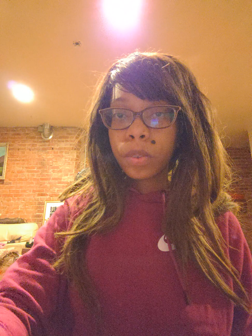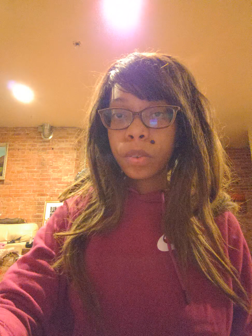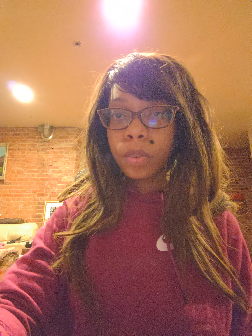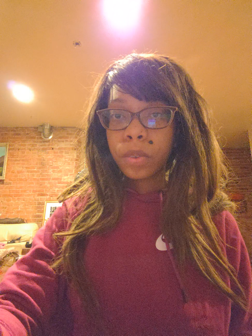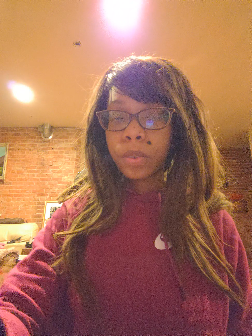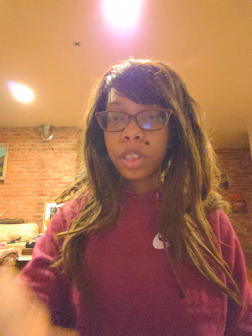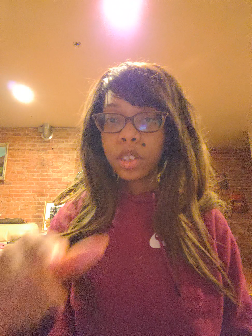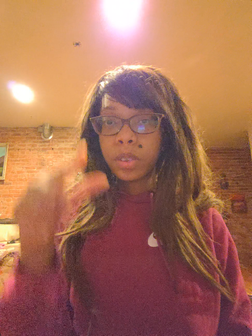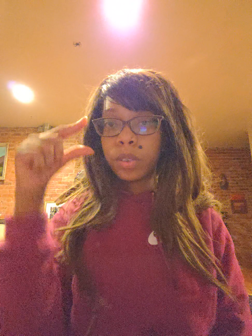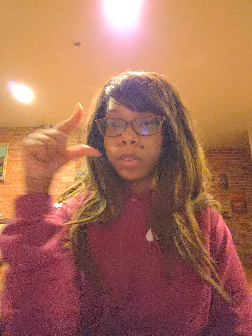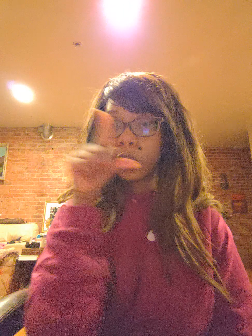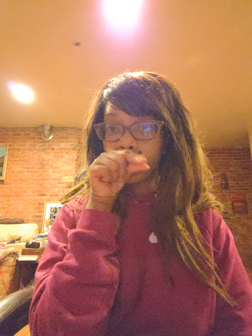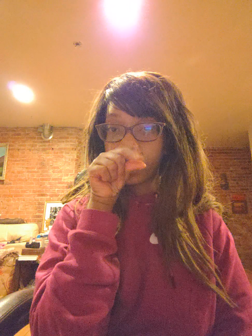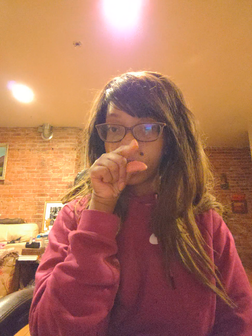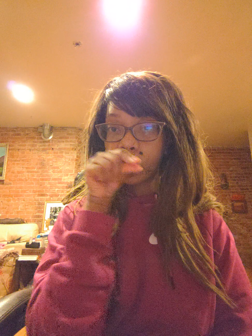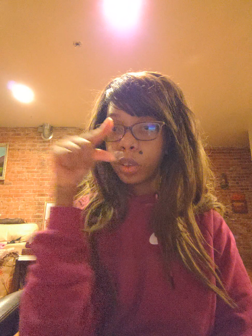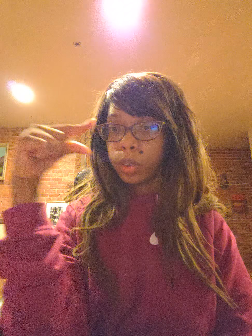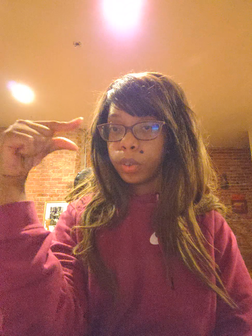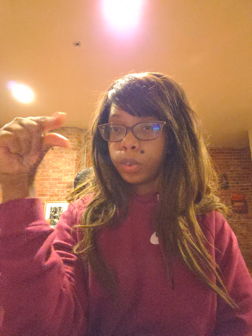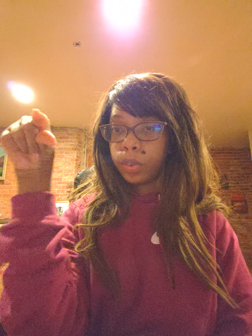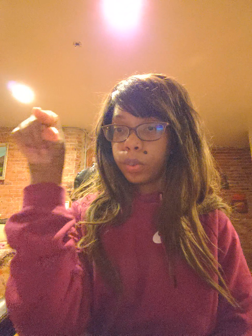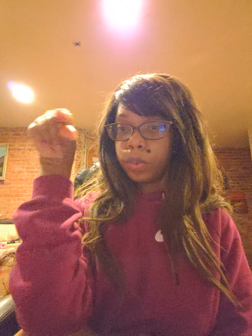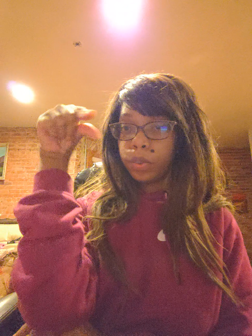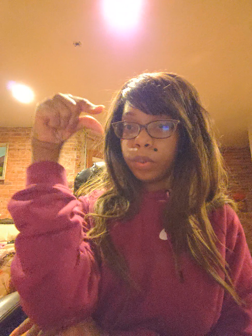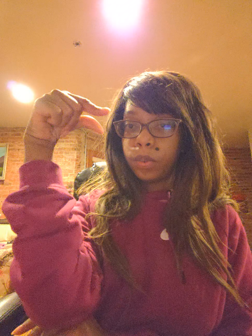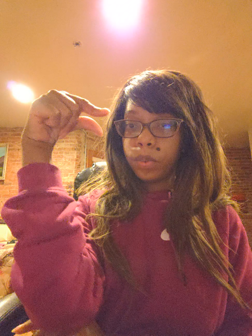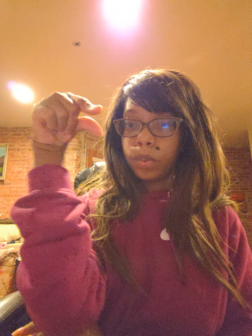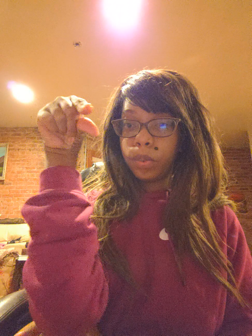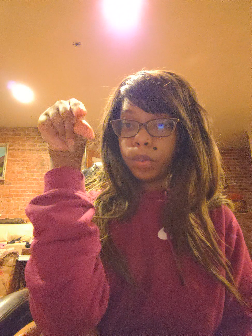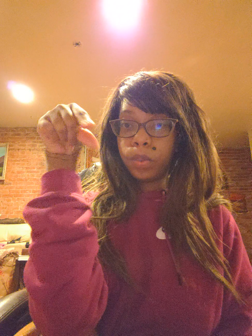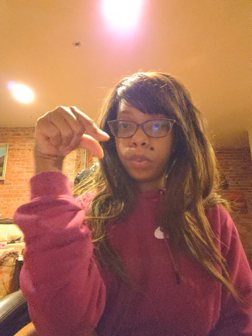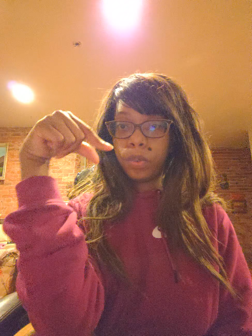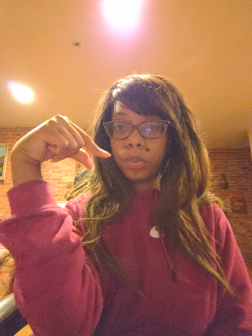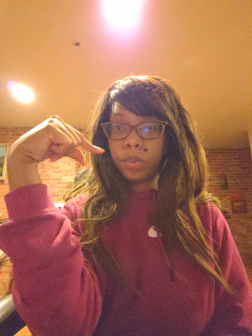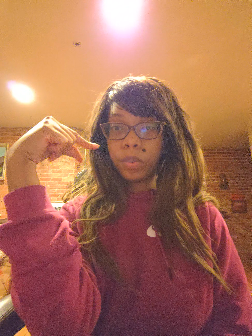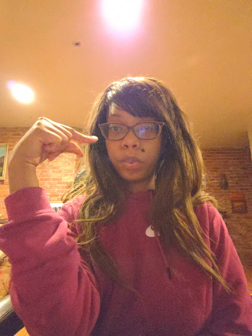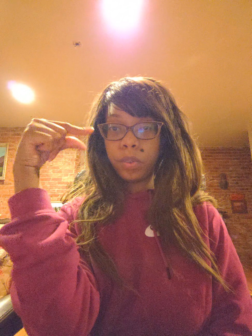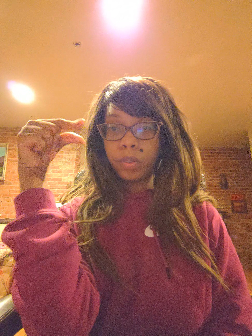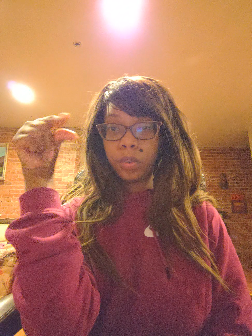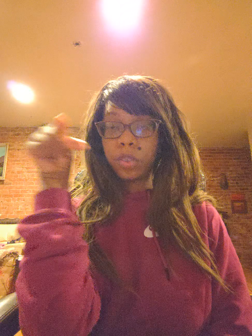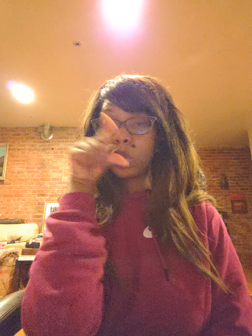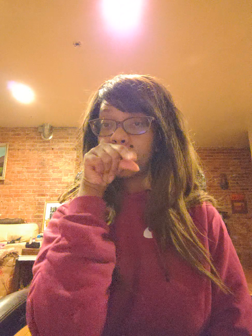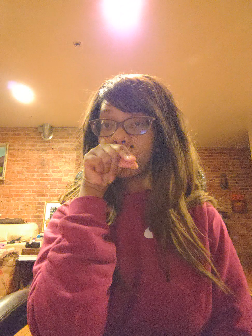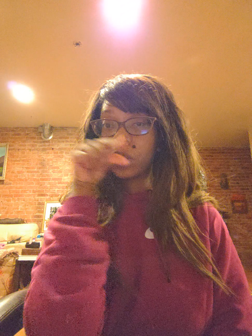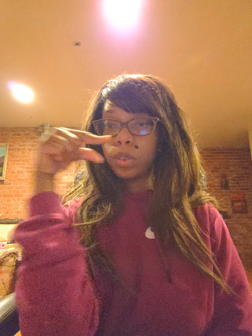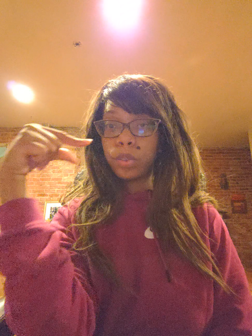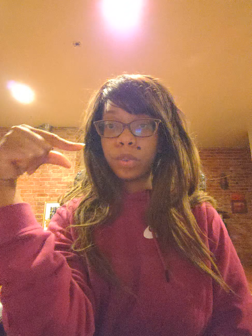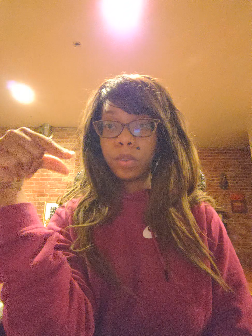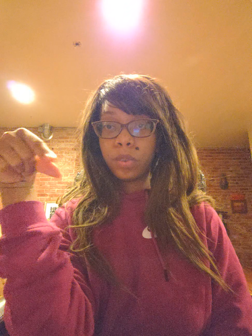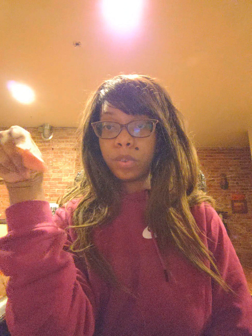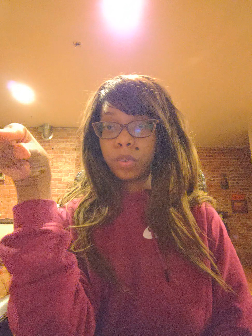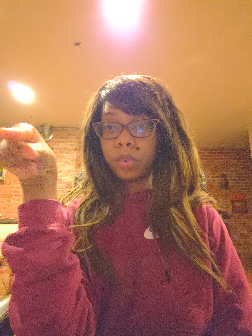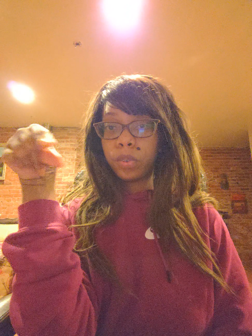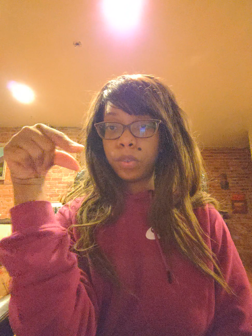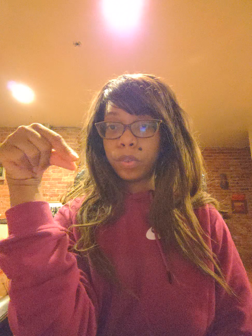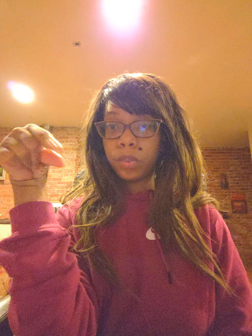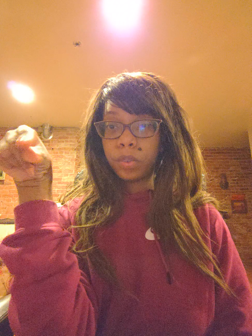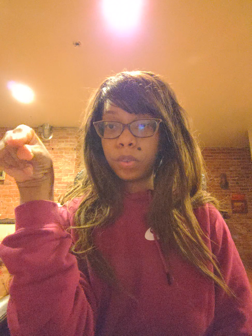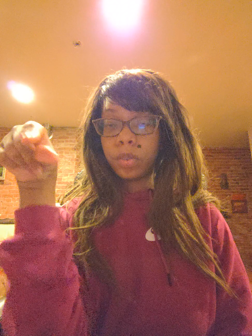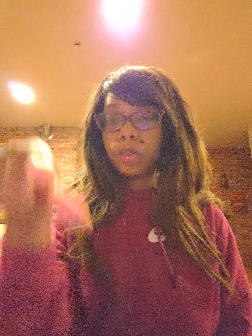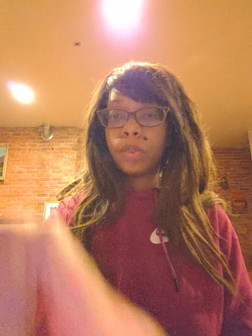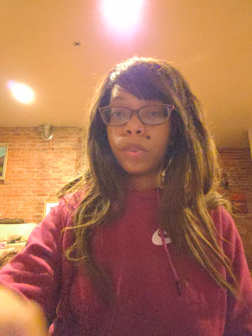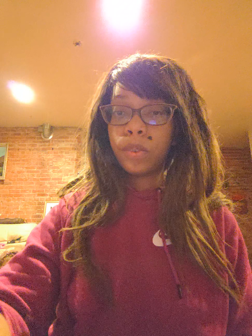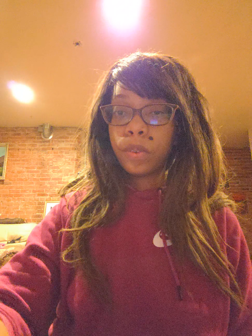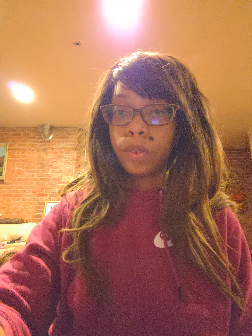goose